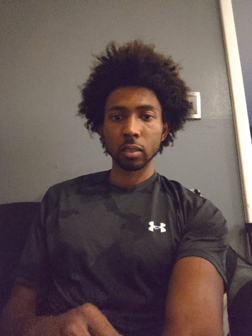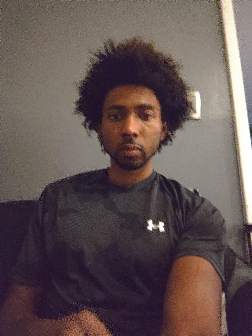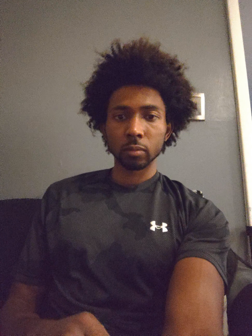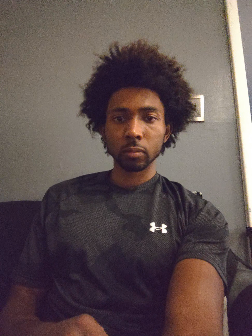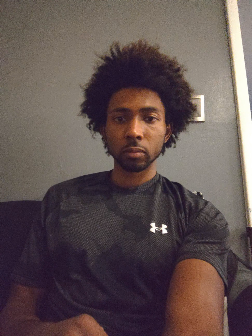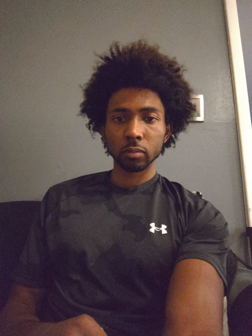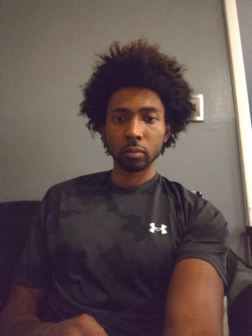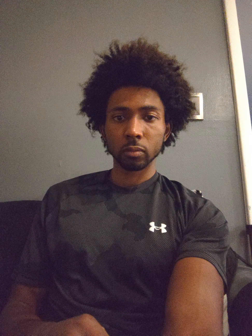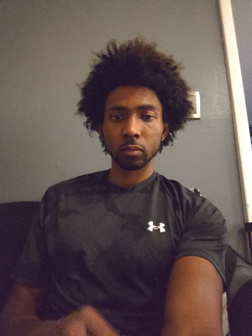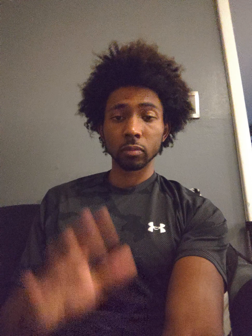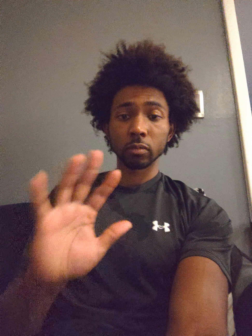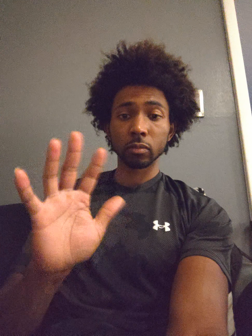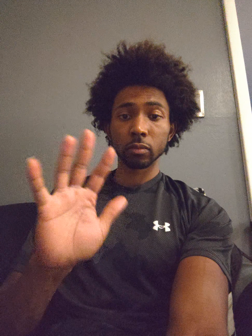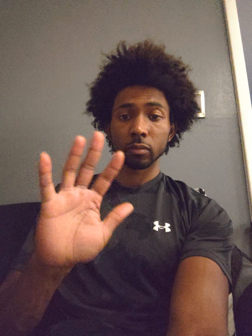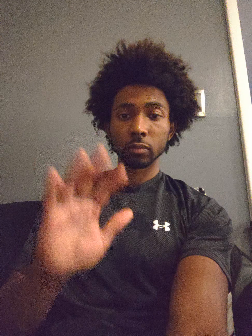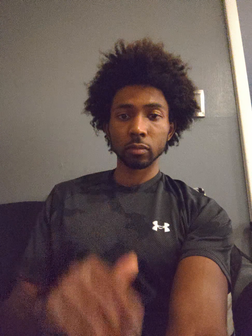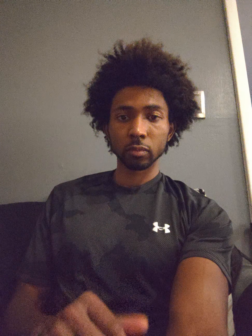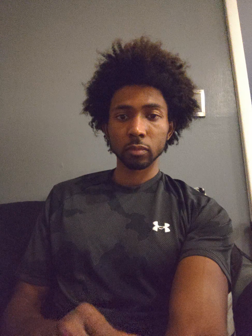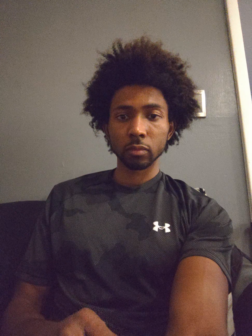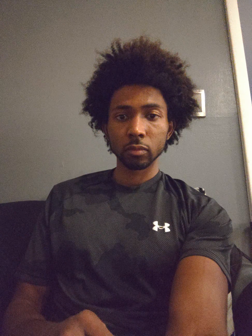hi